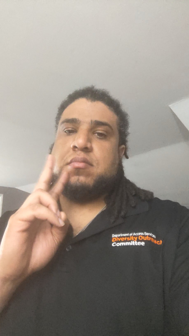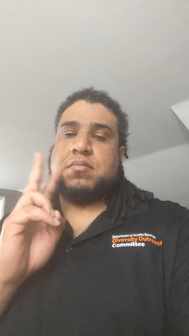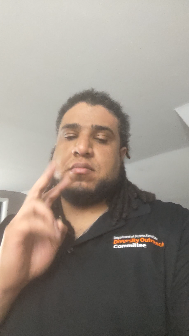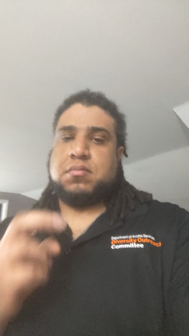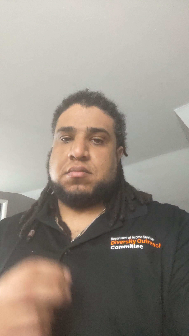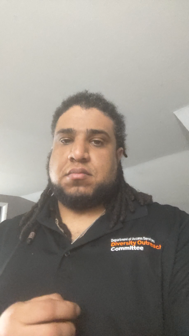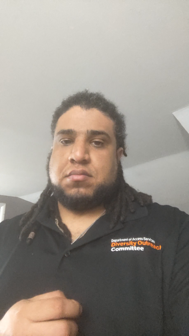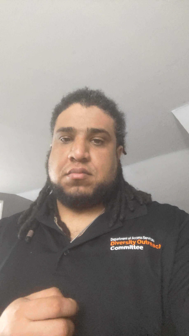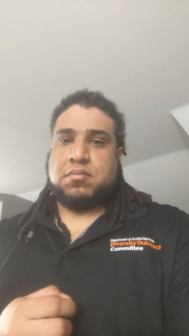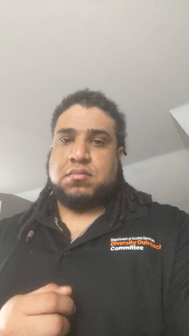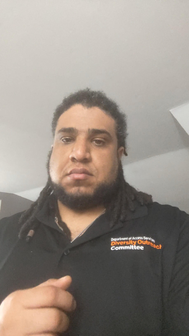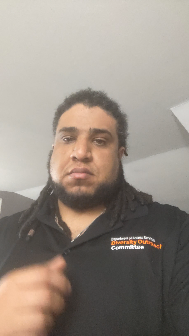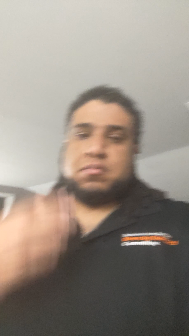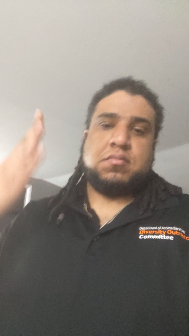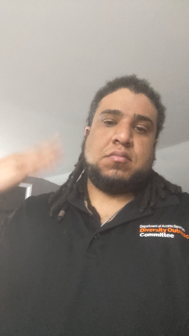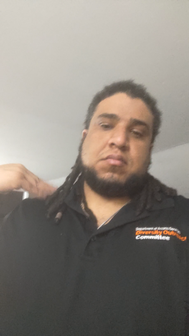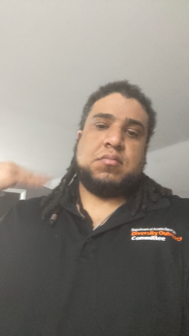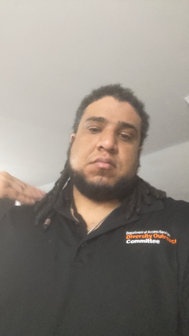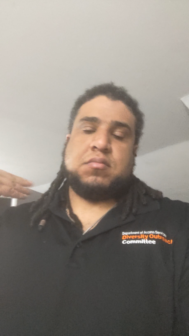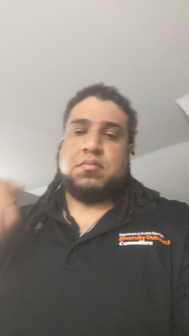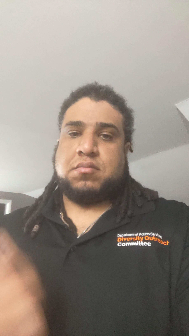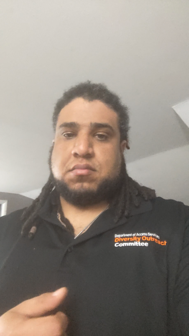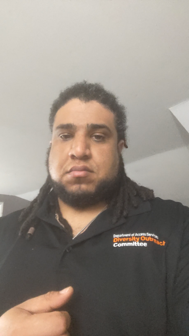shoulder